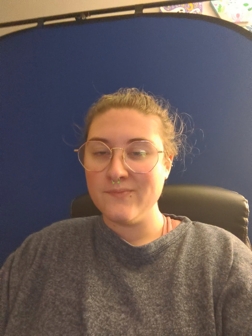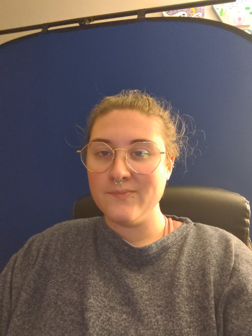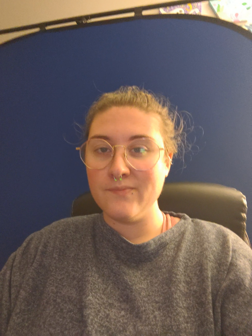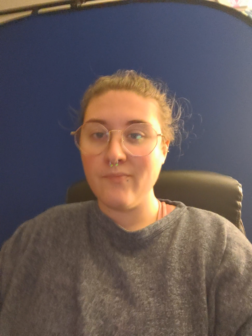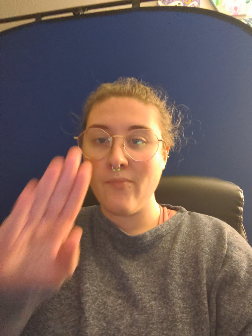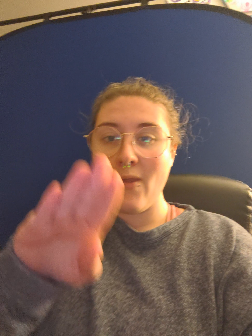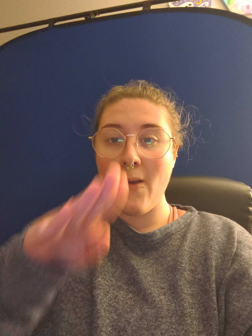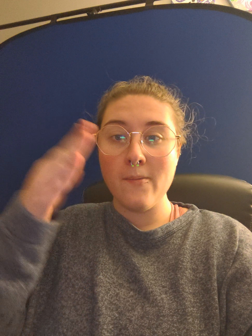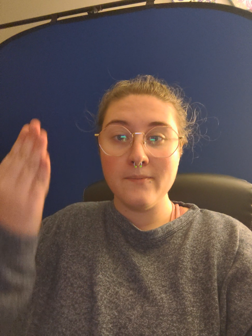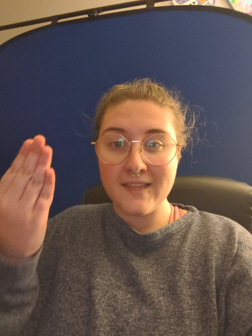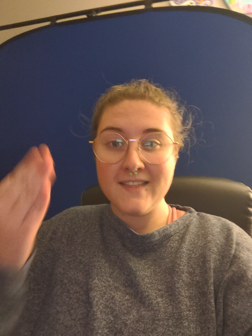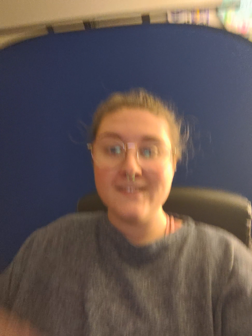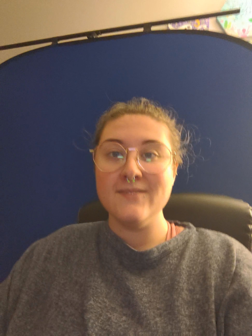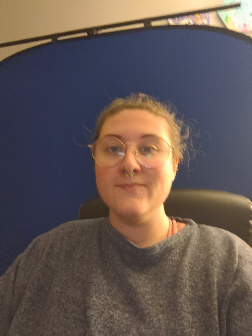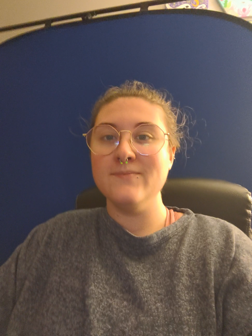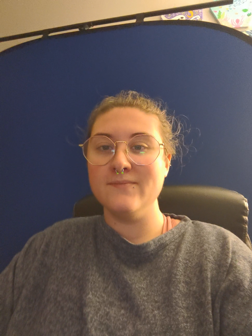open